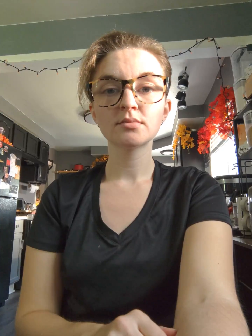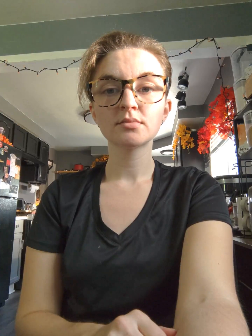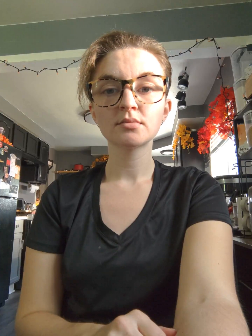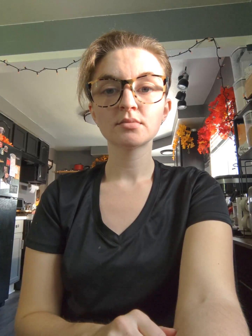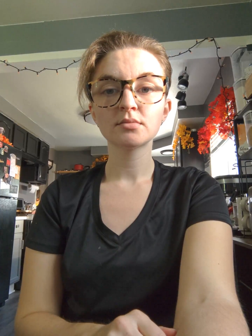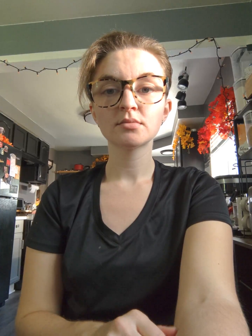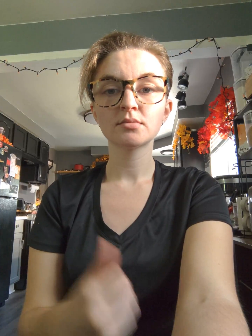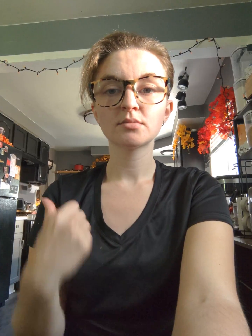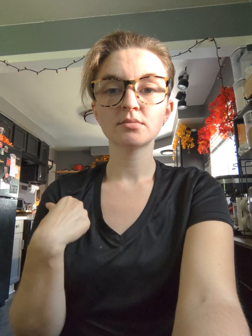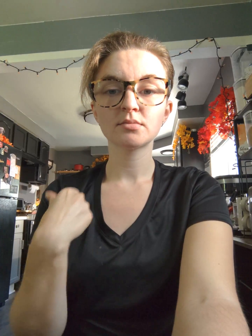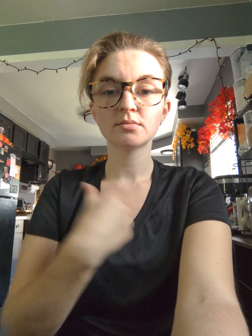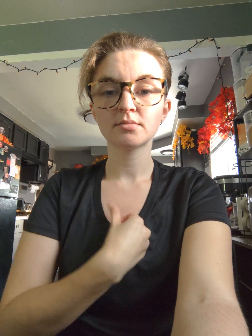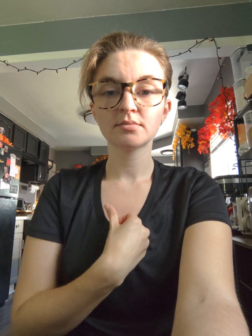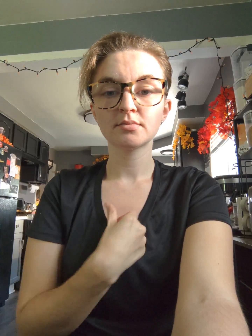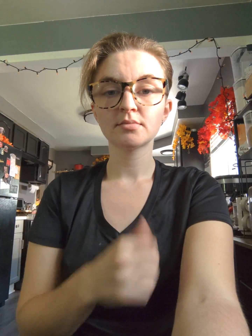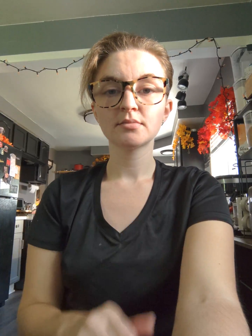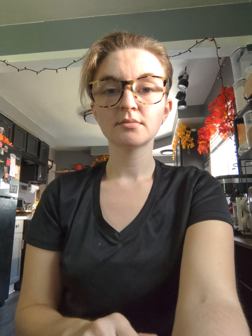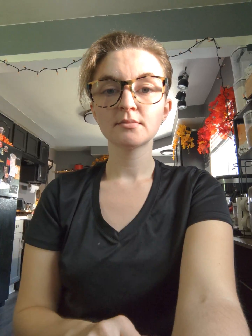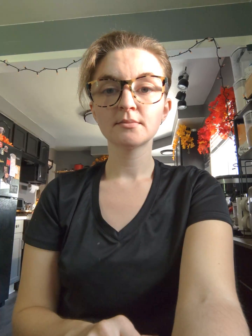coats